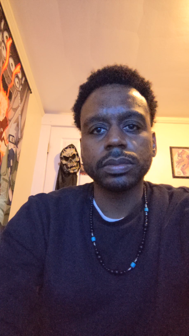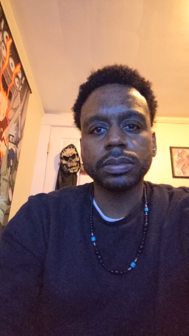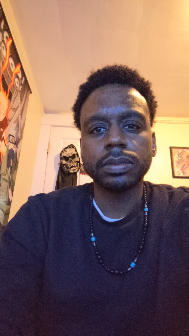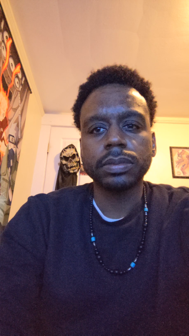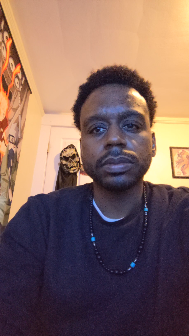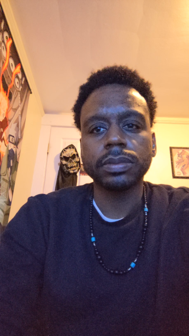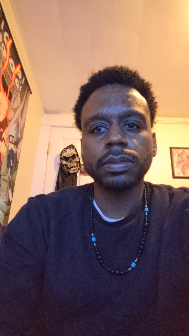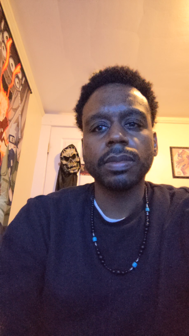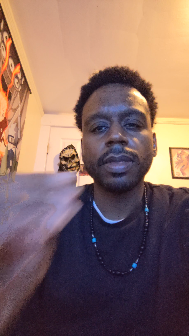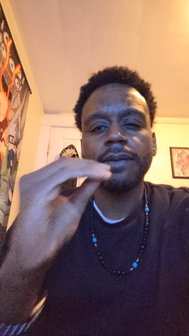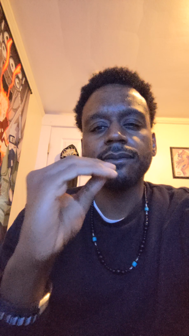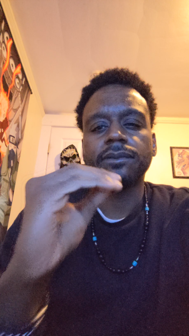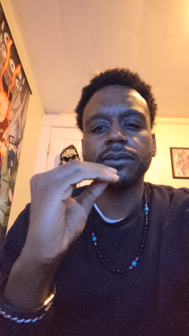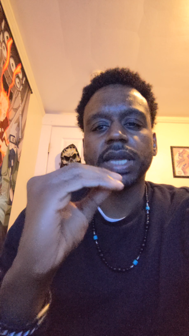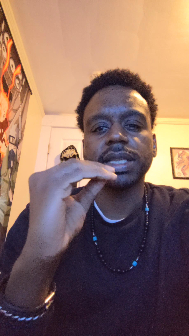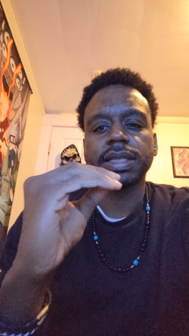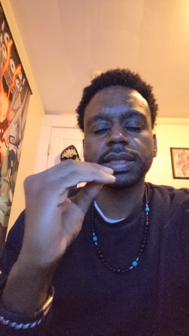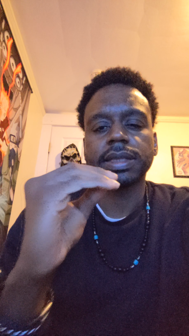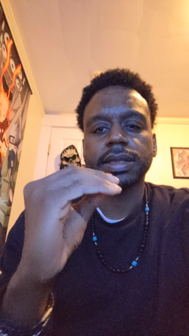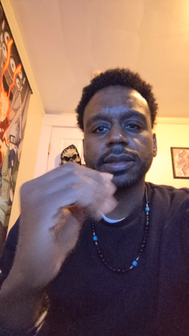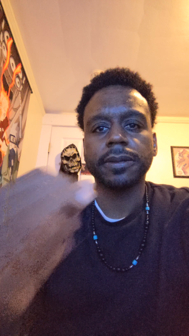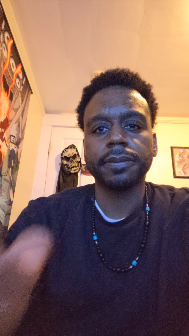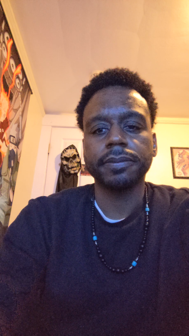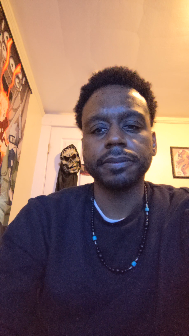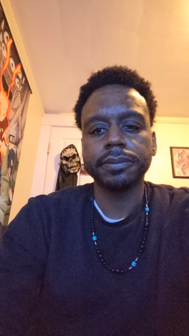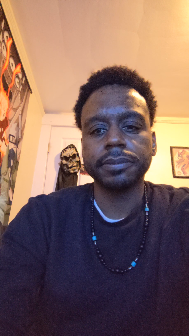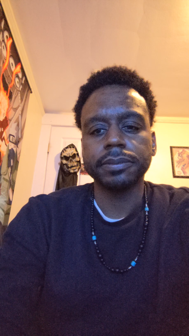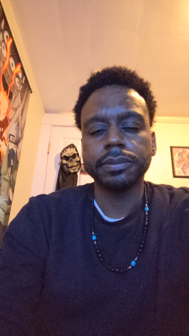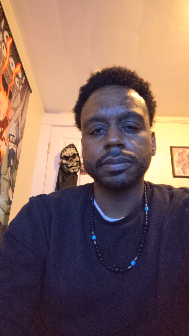fix